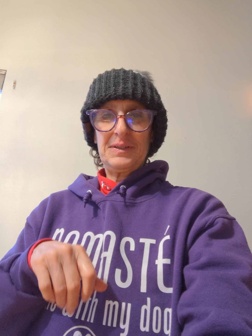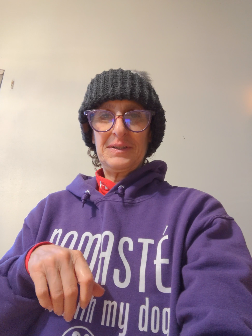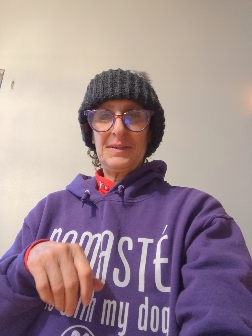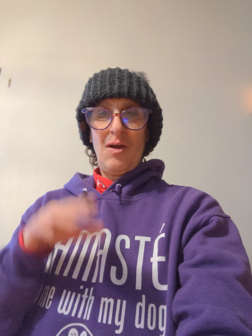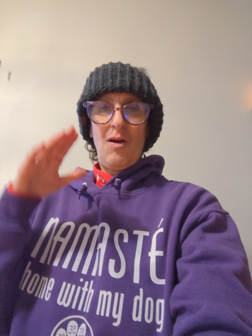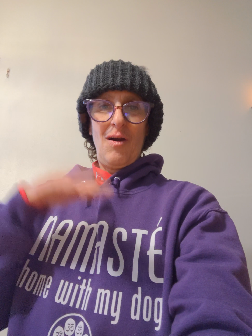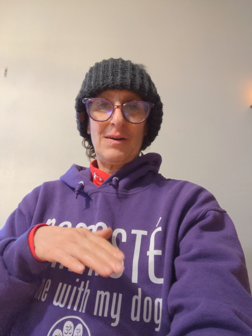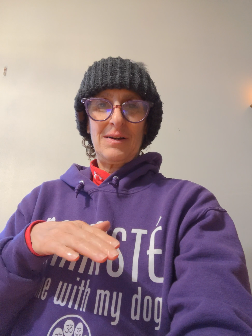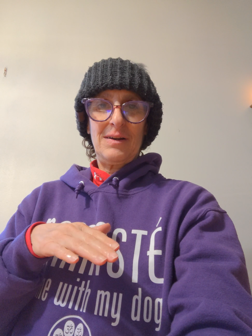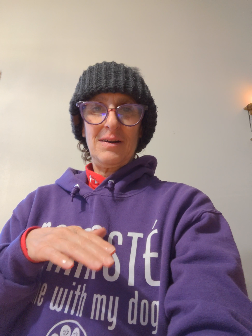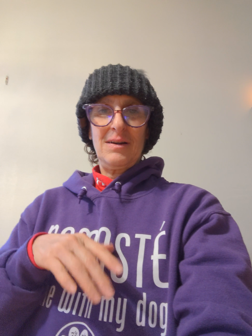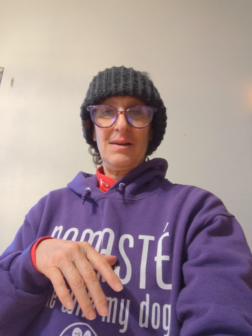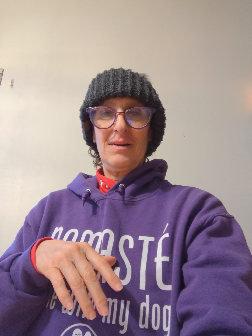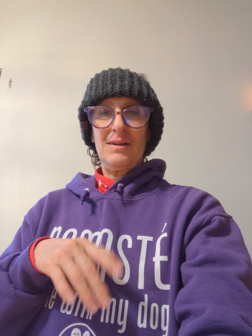on